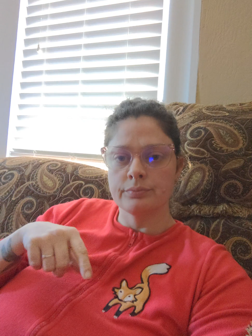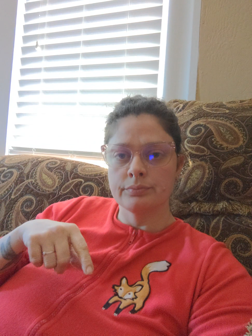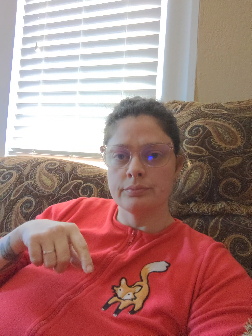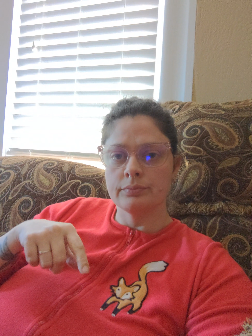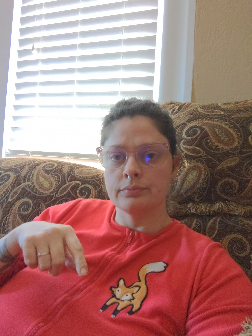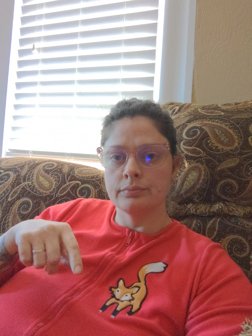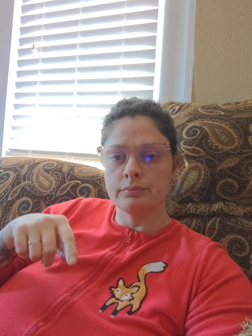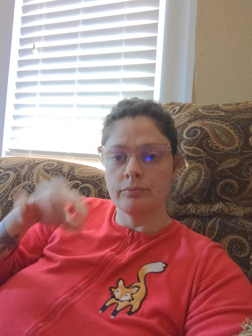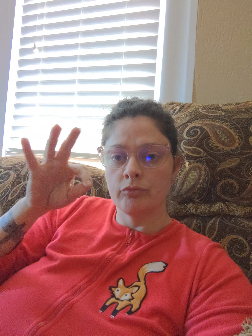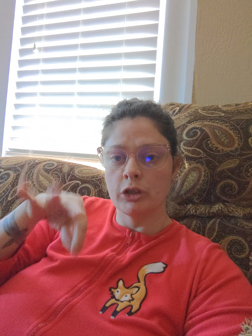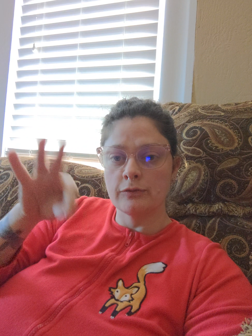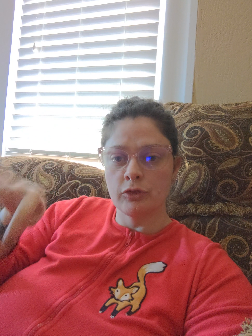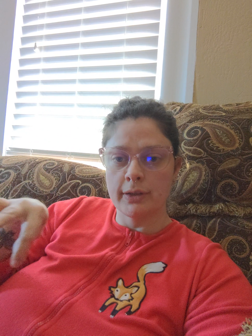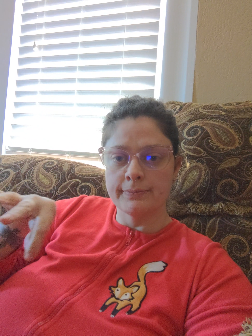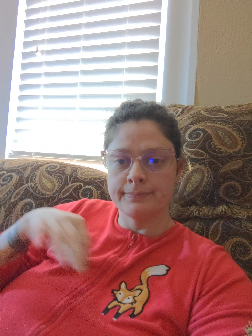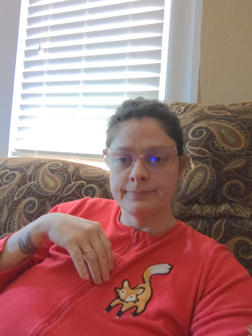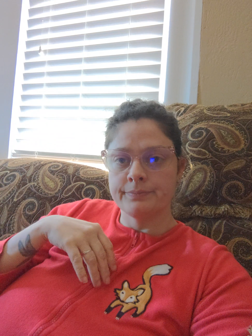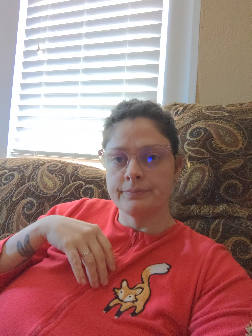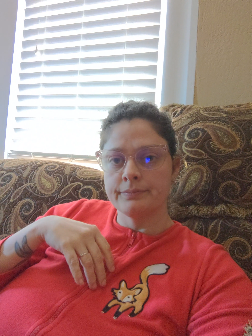french fries